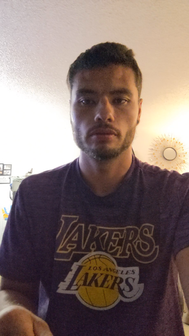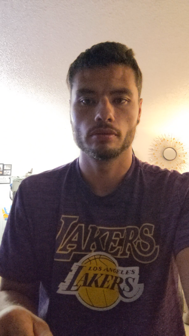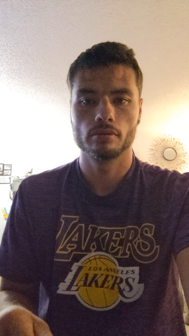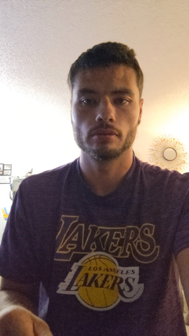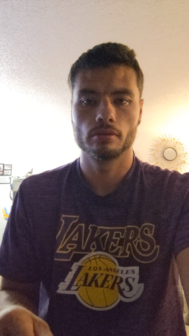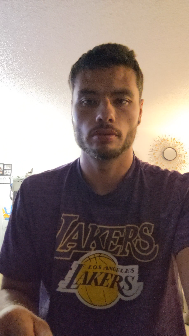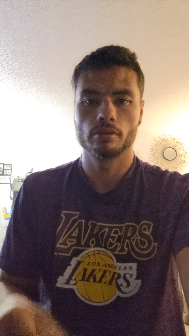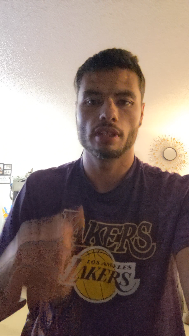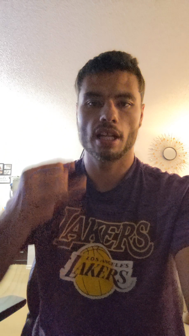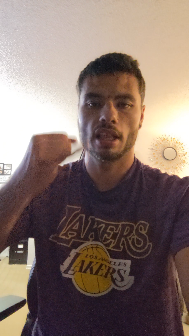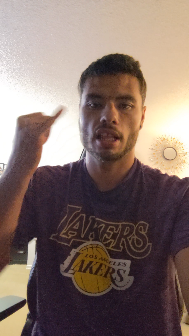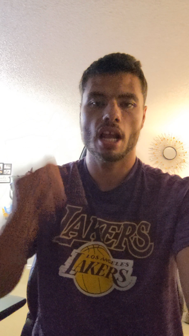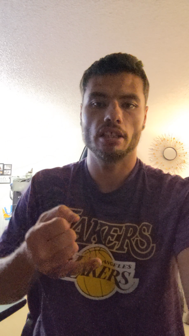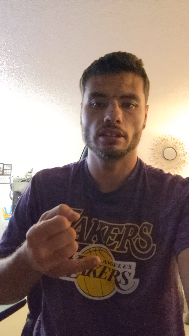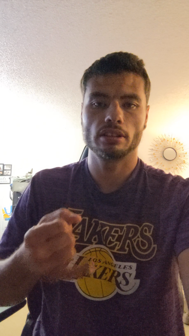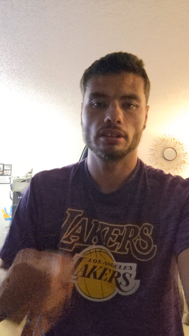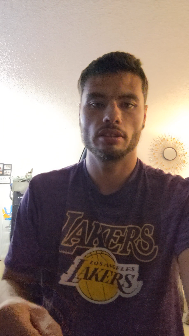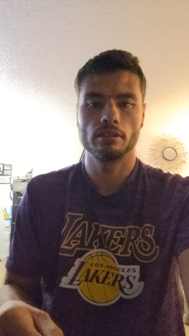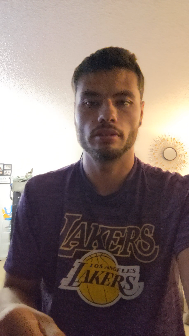last